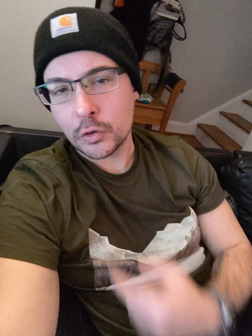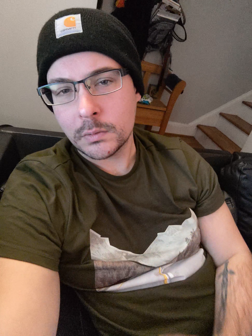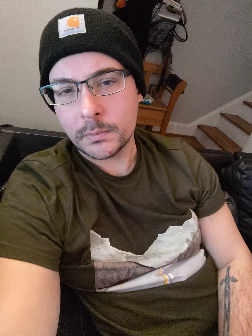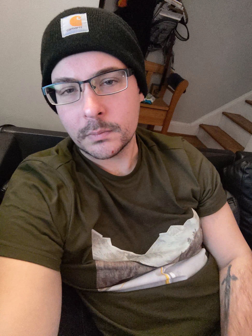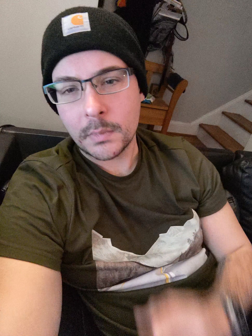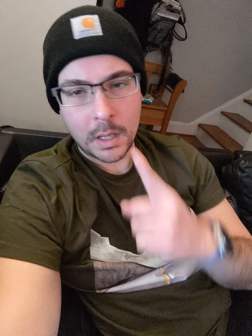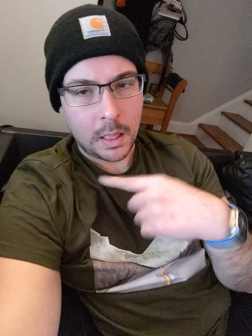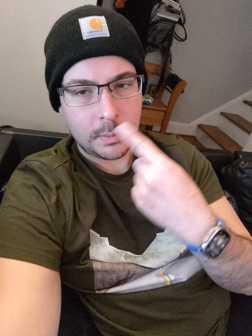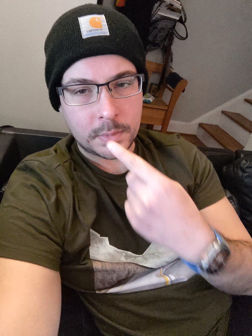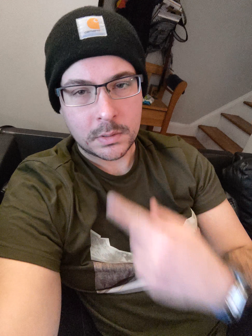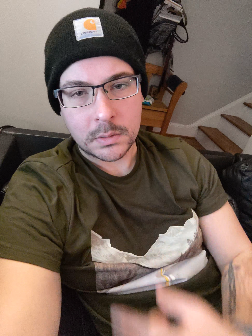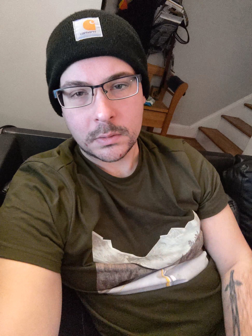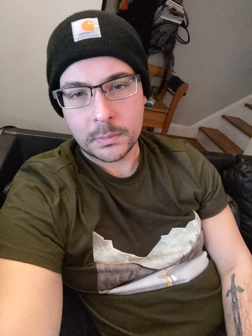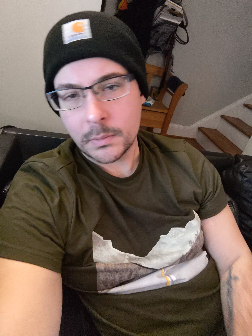lips